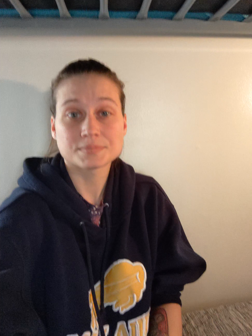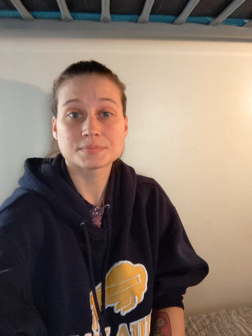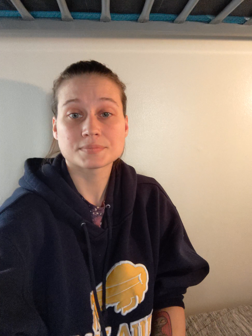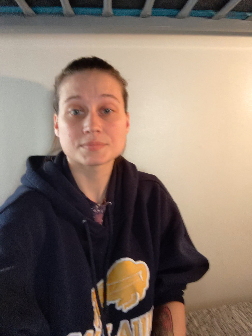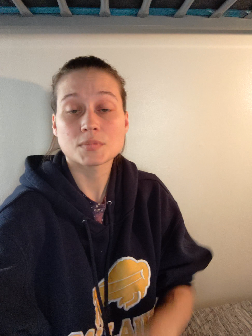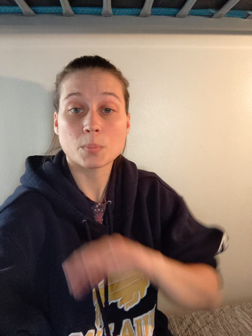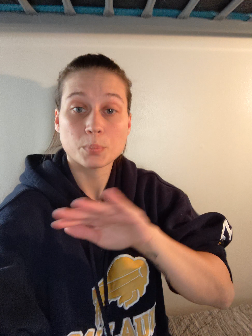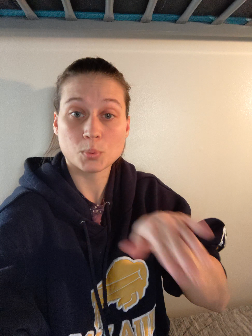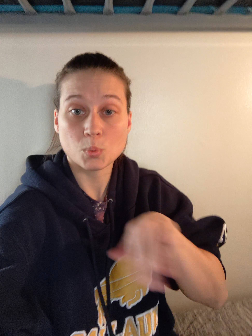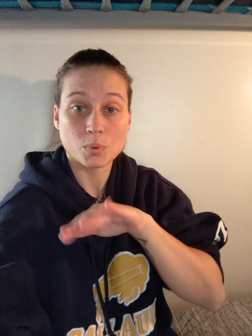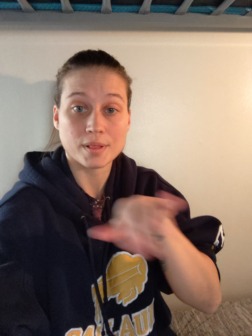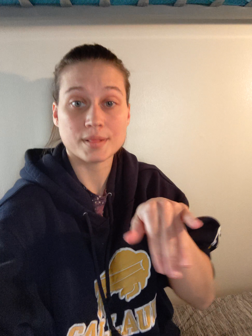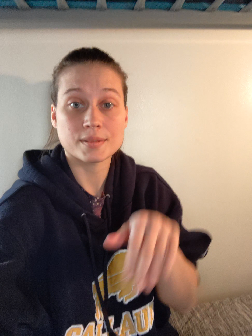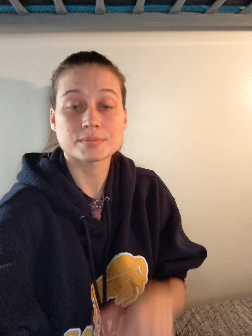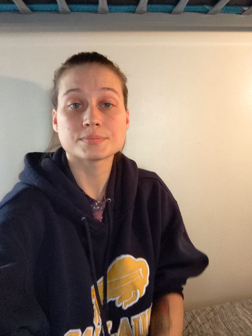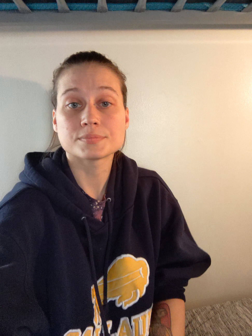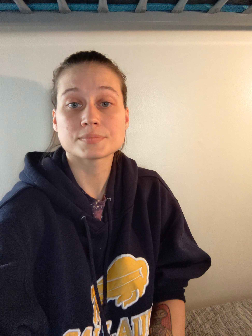pool